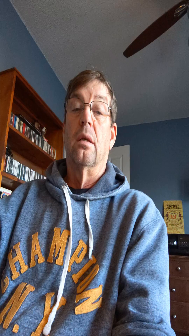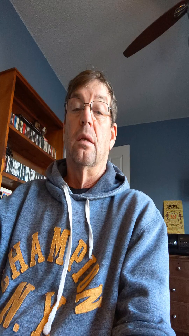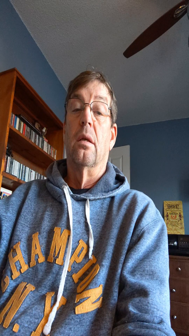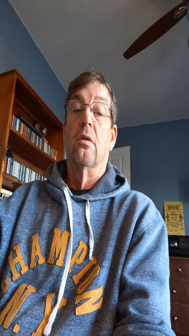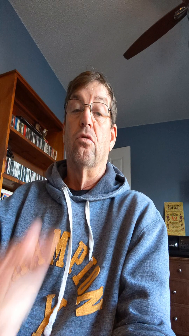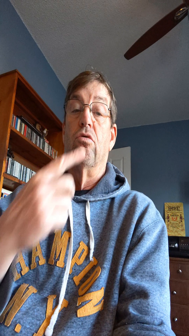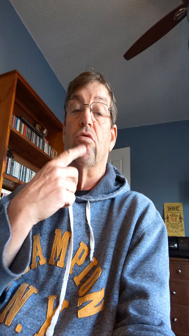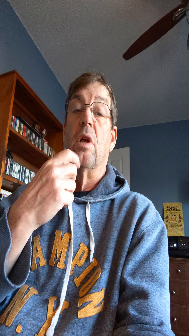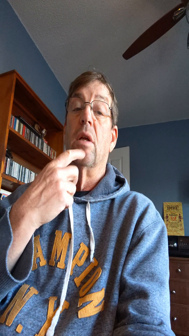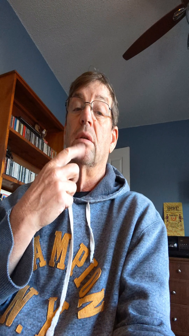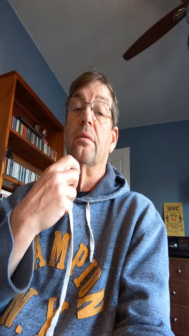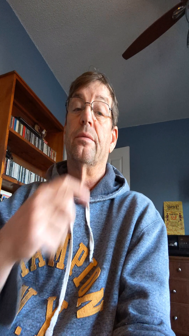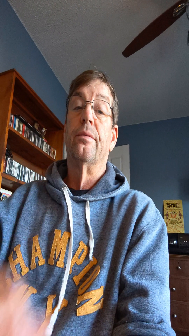red